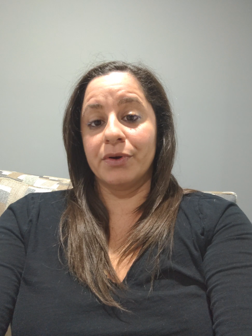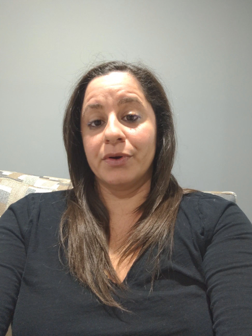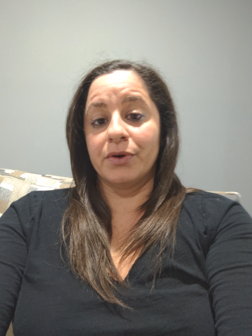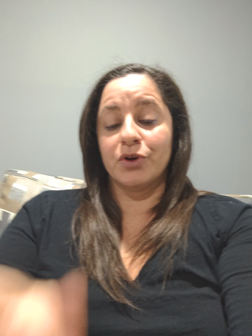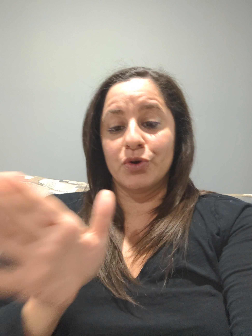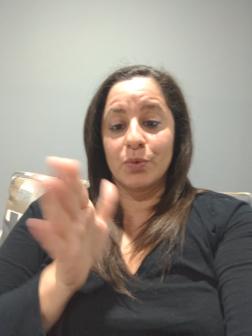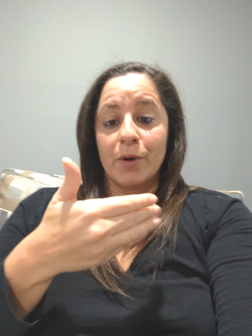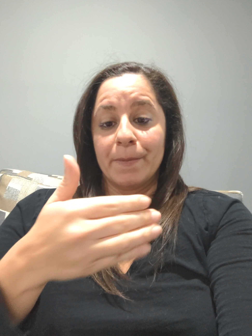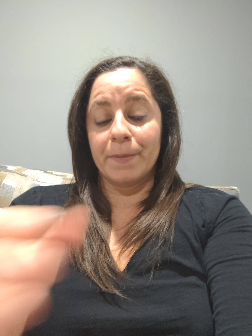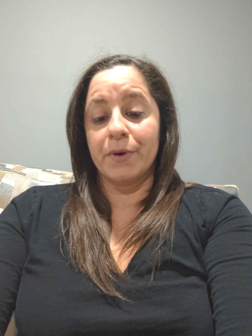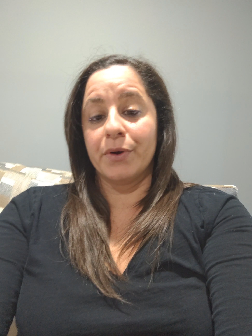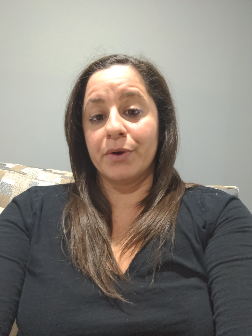room